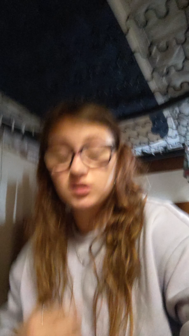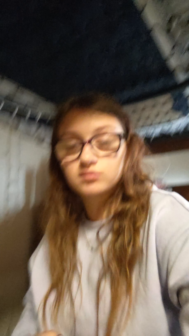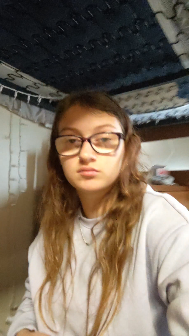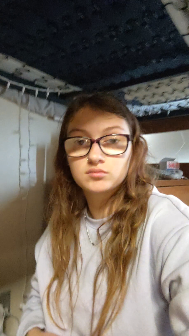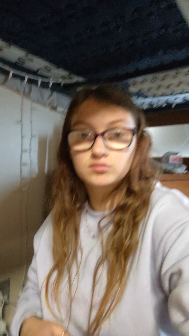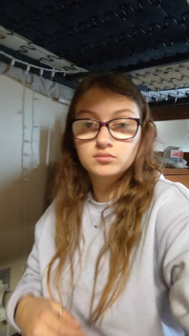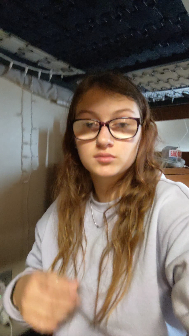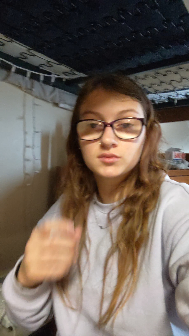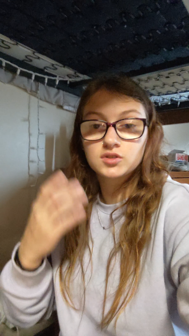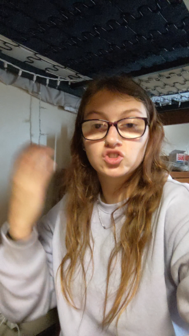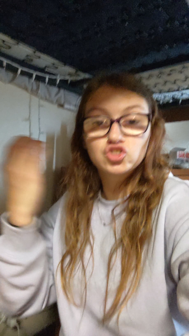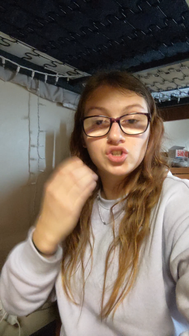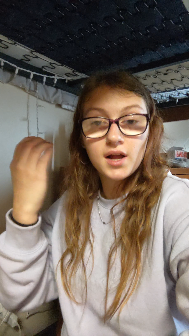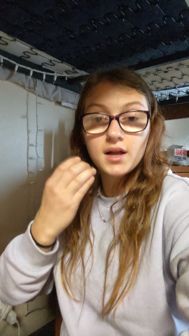shake